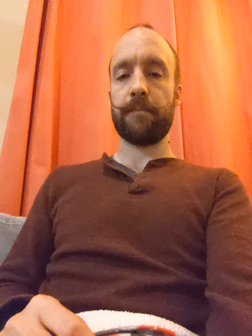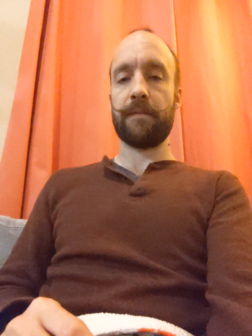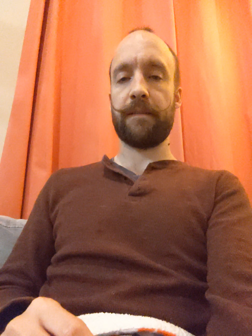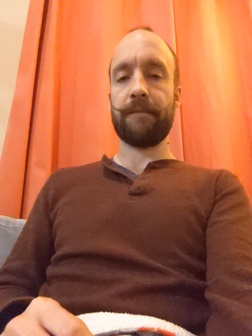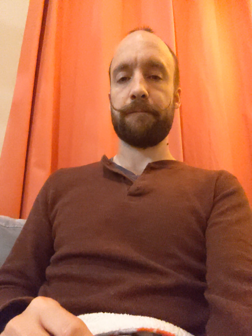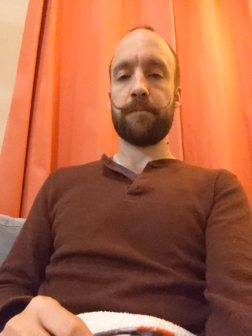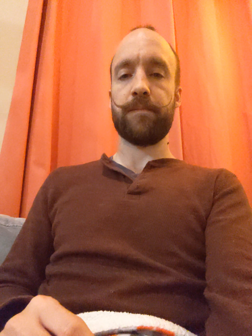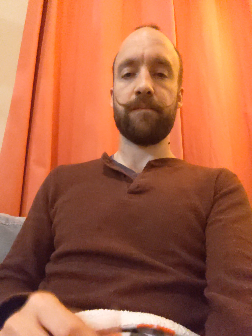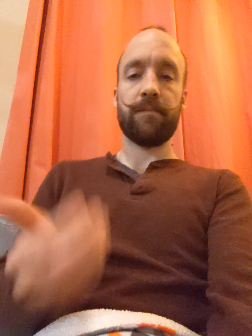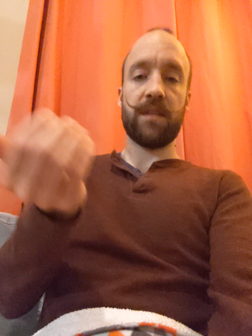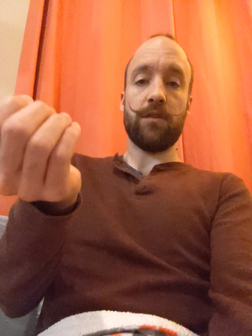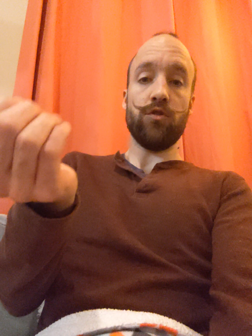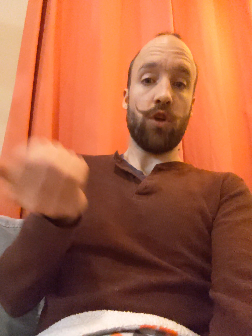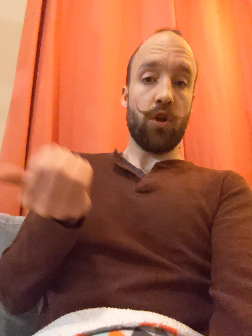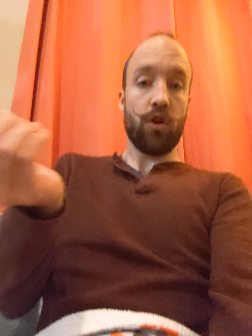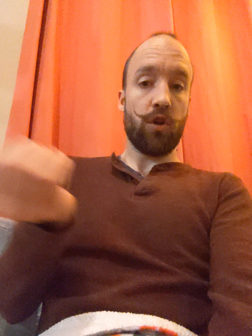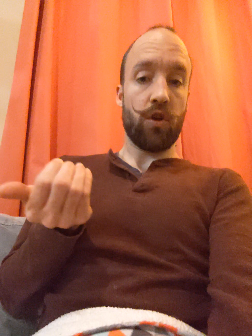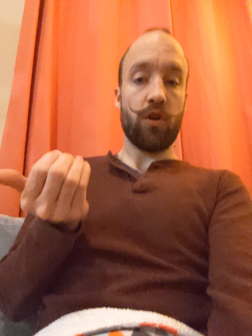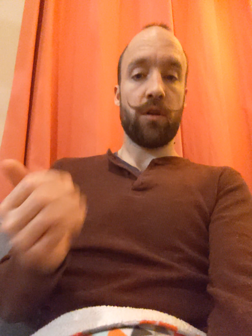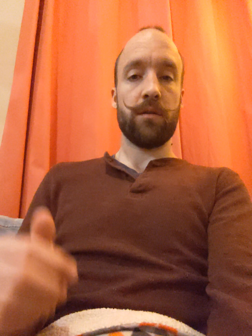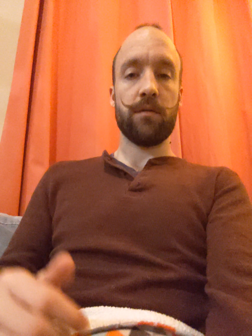drawer